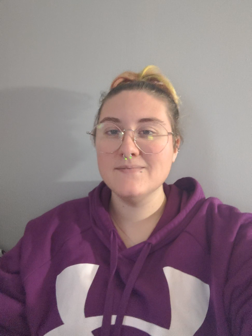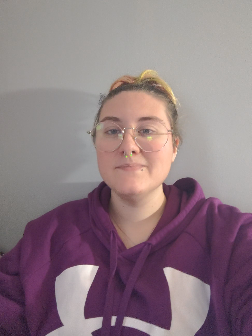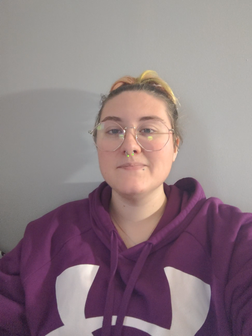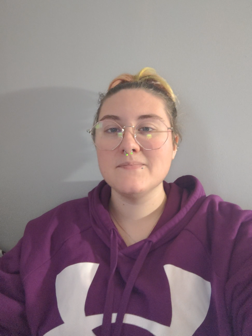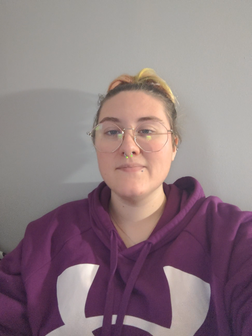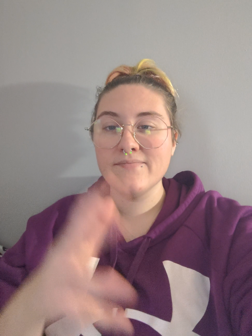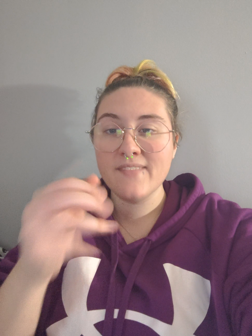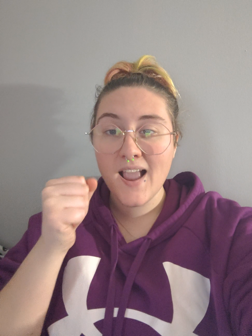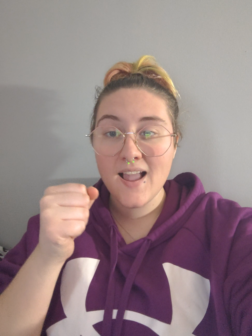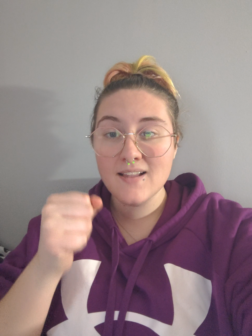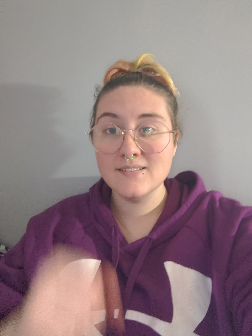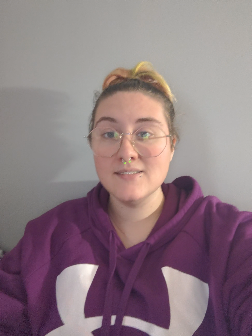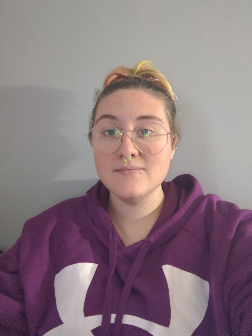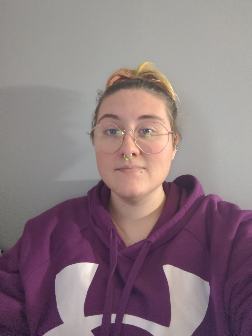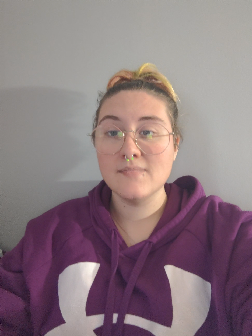fast